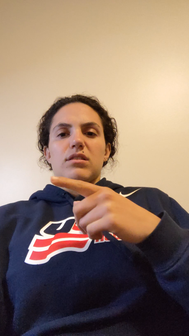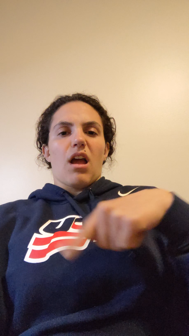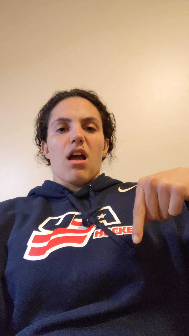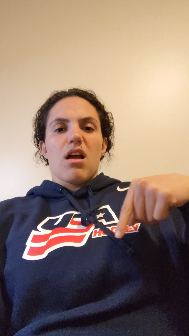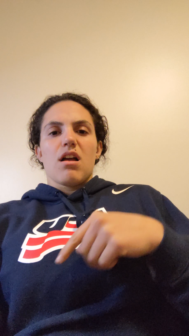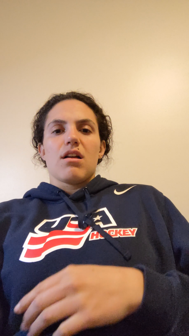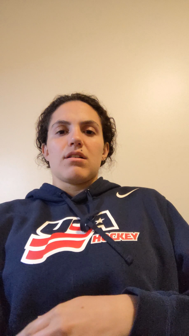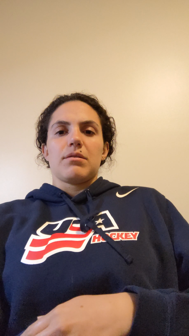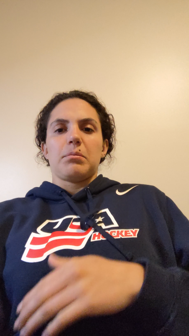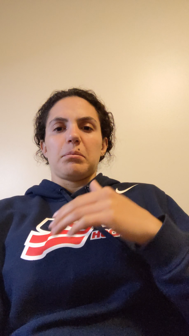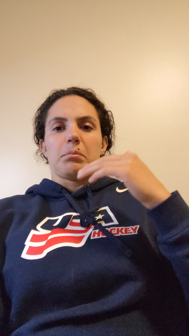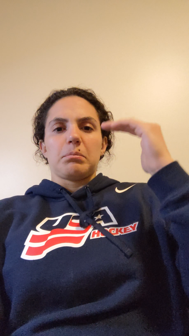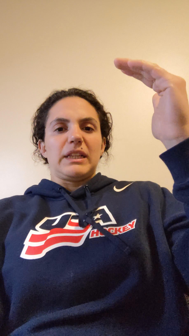big